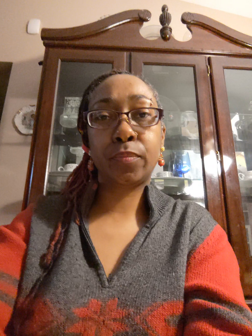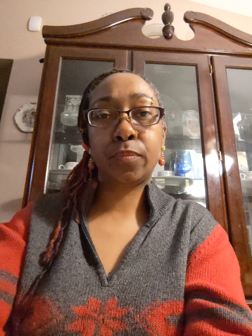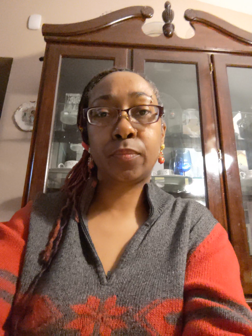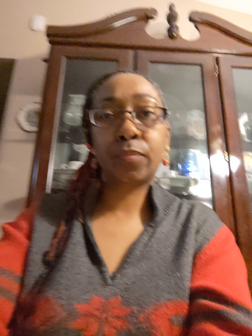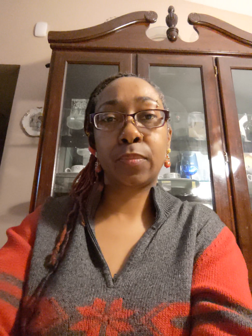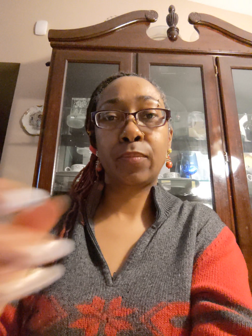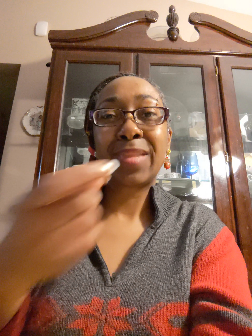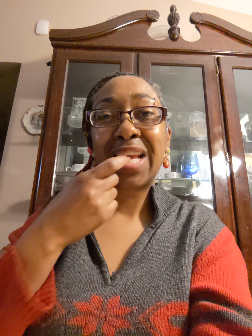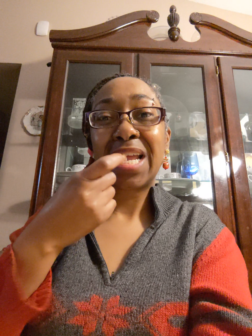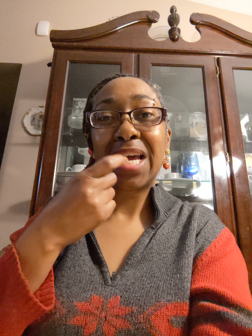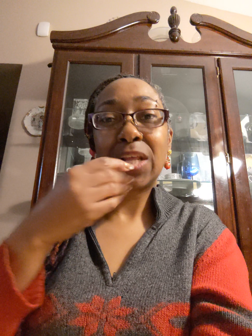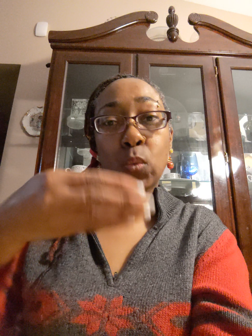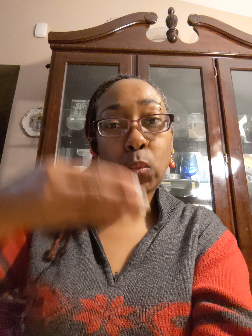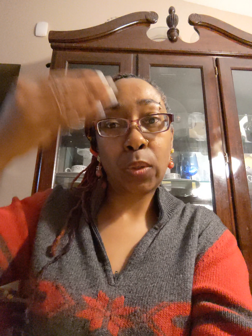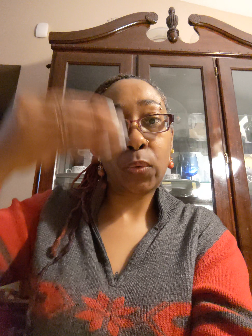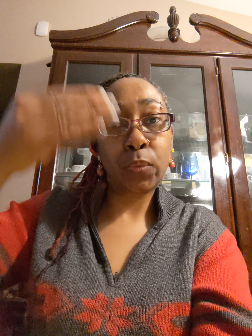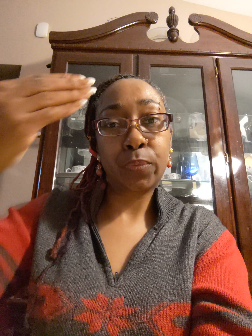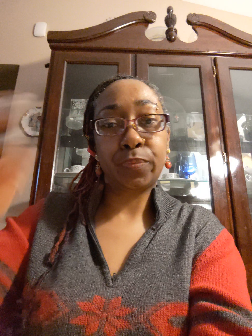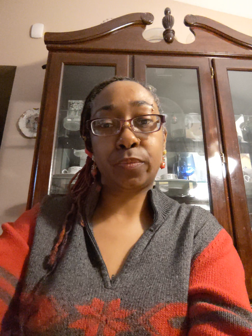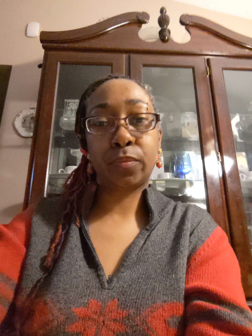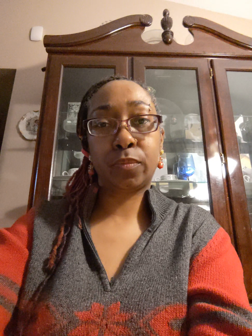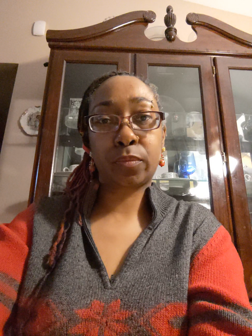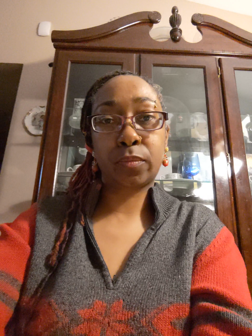window